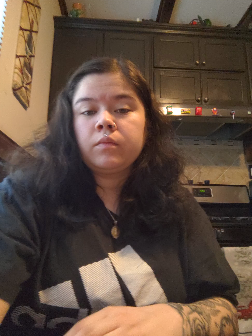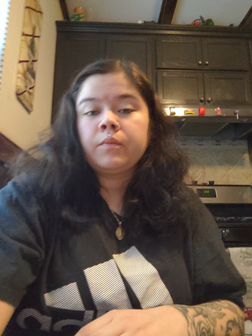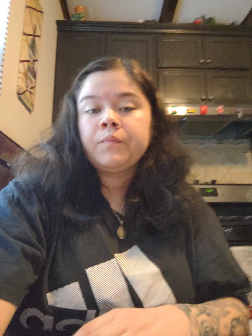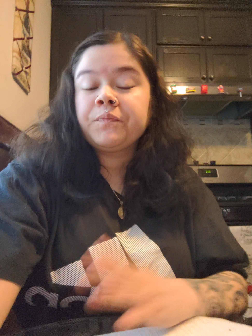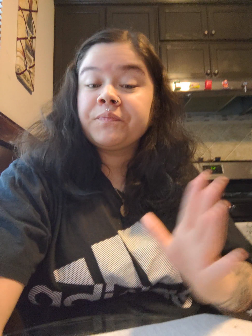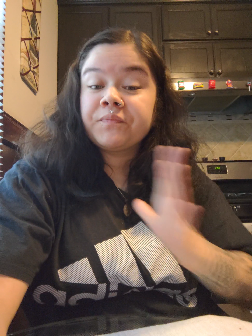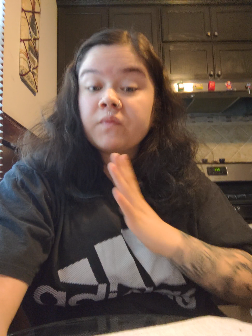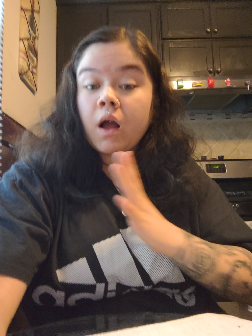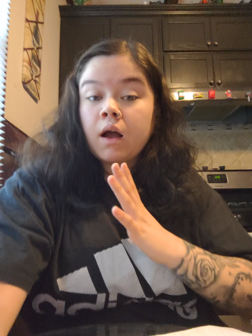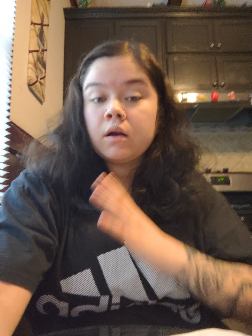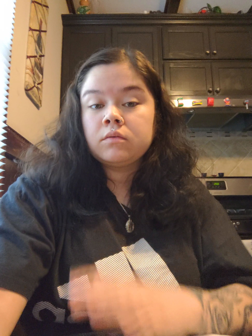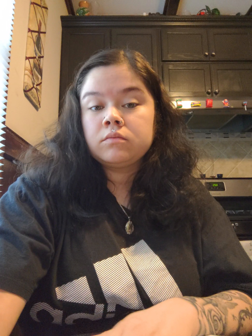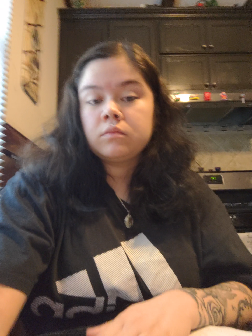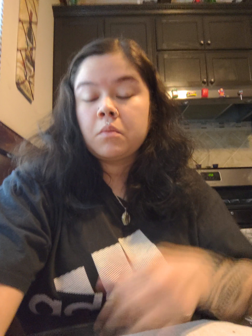fine